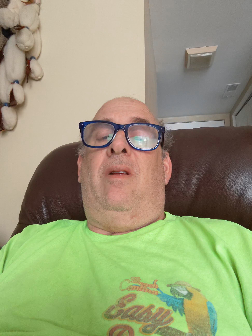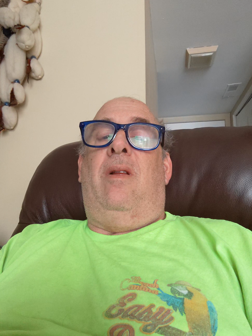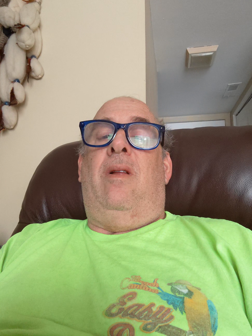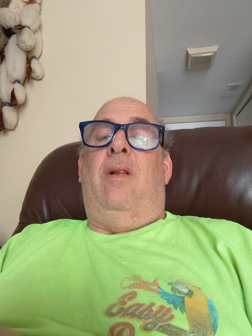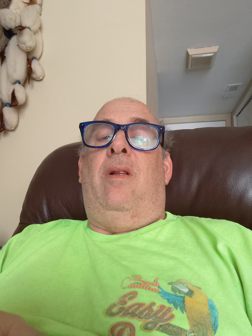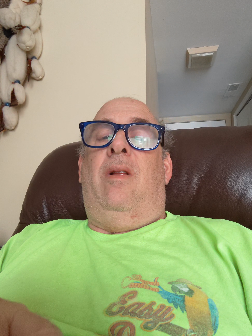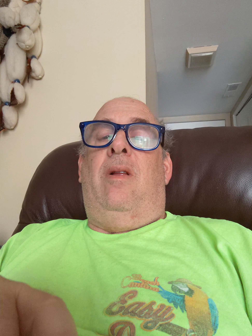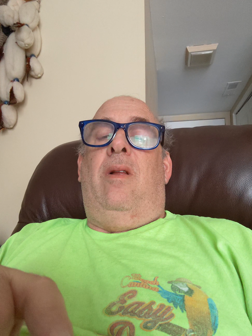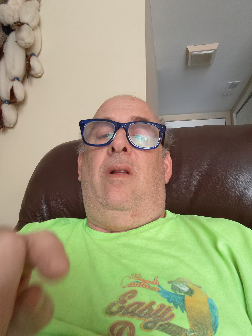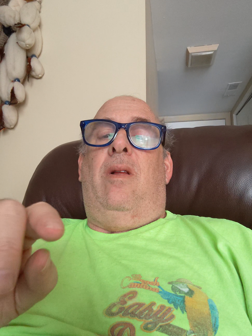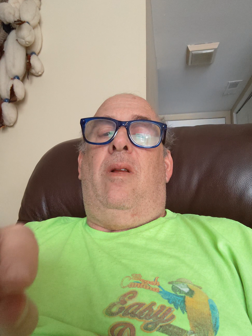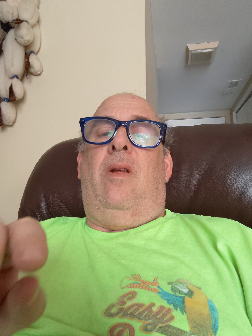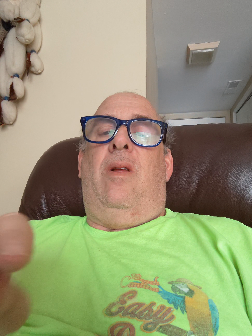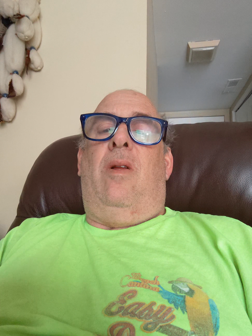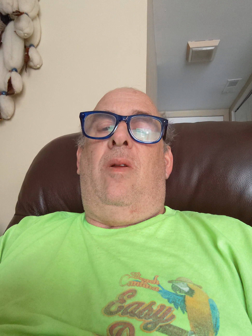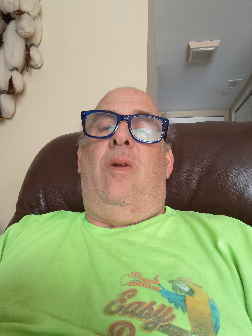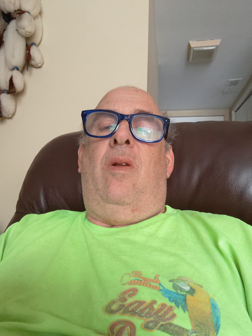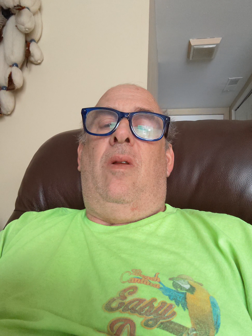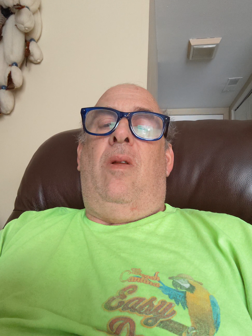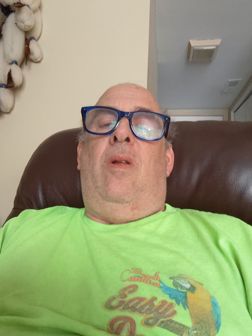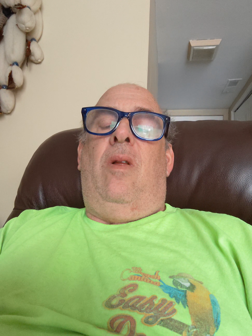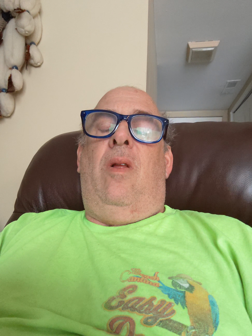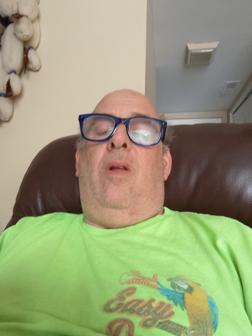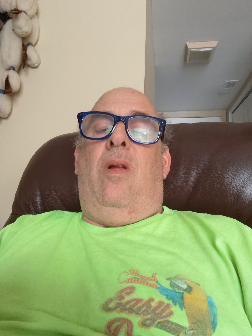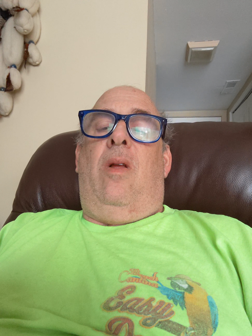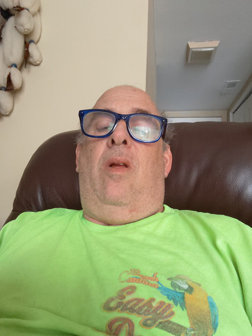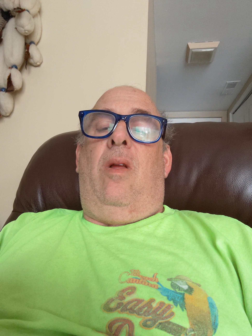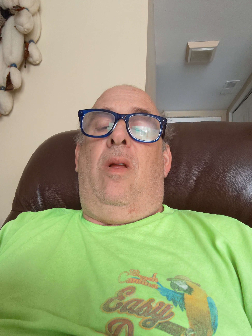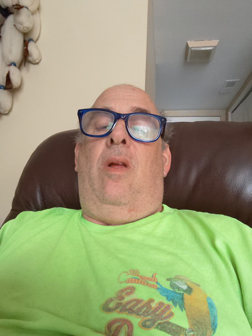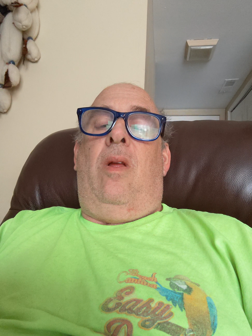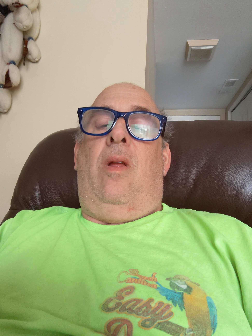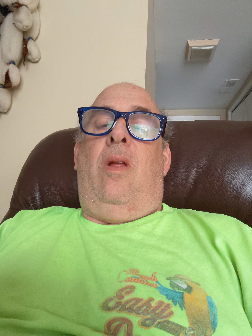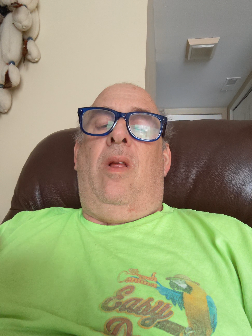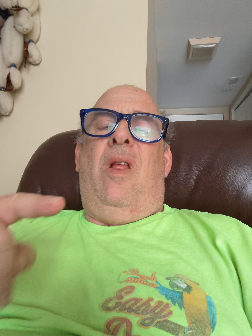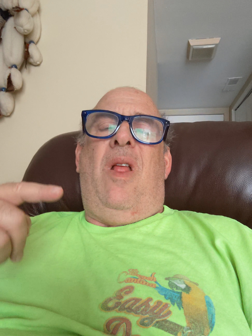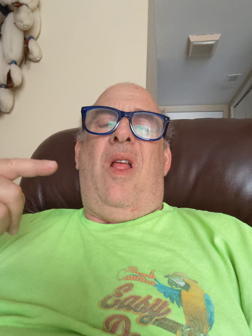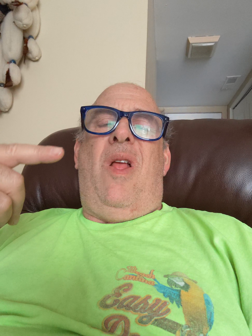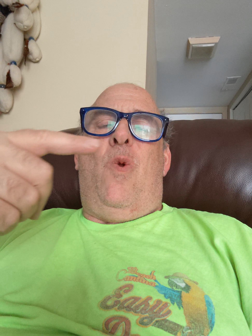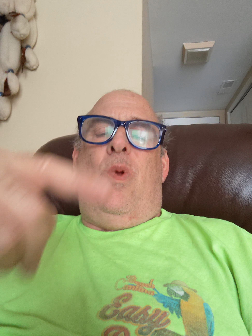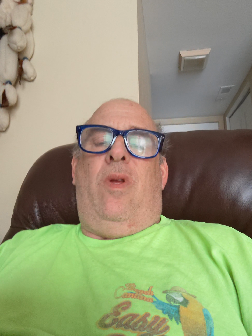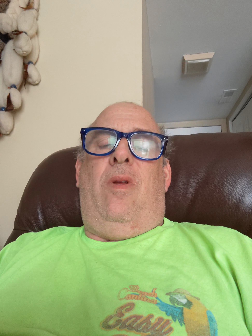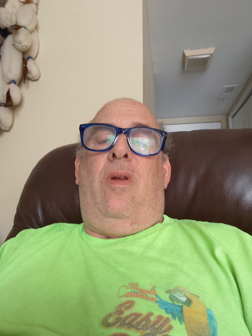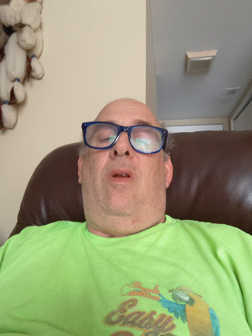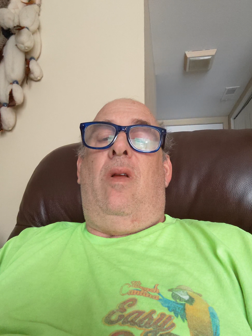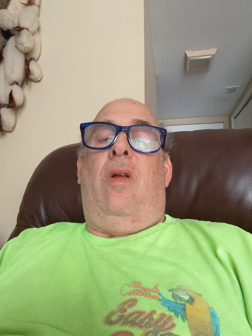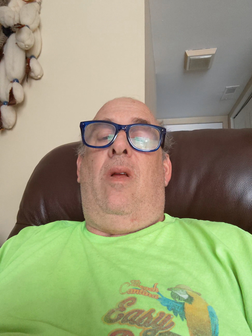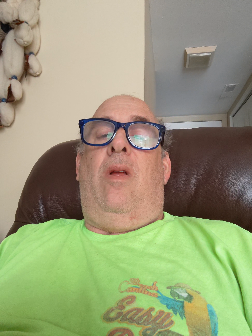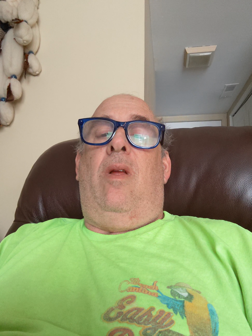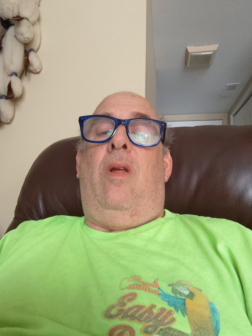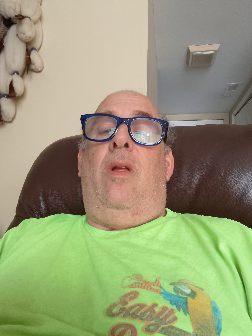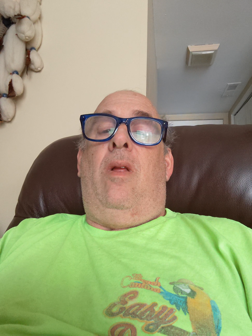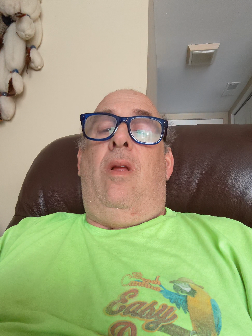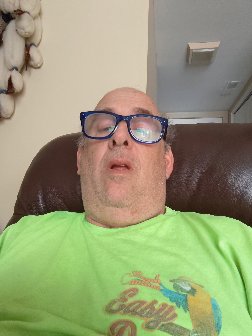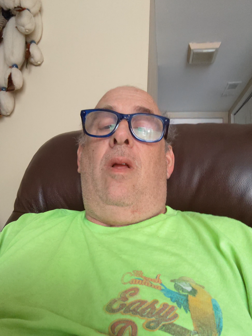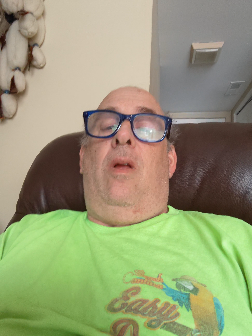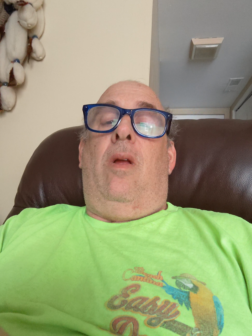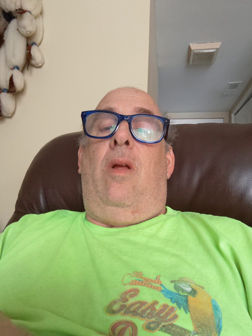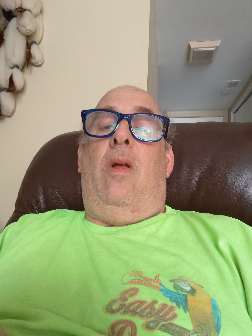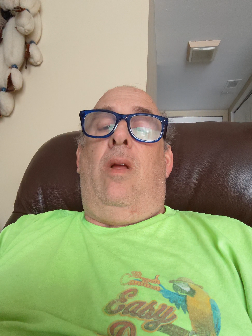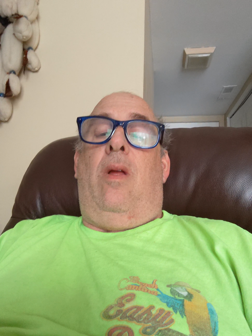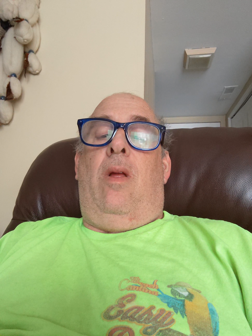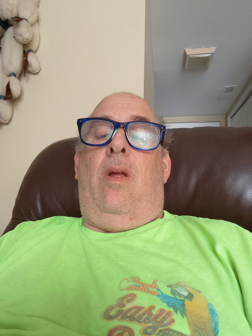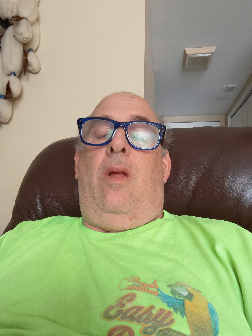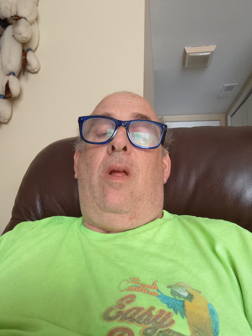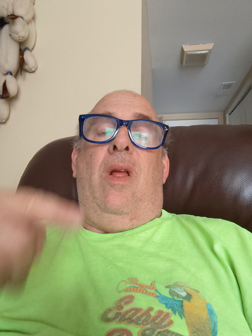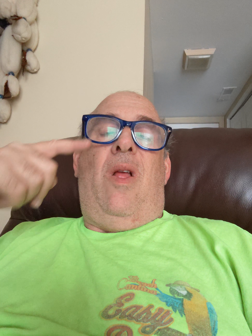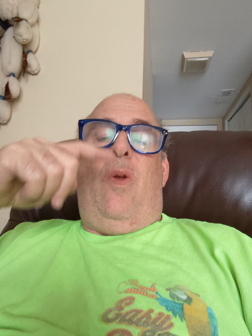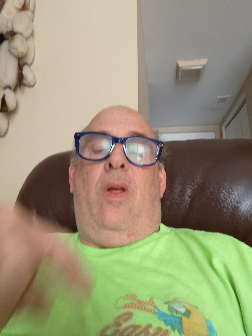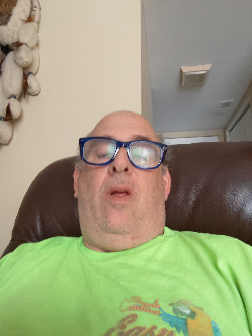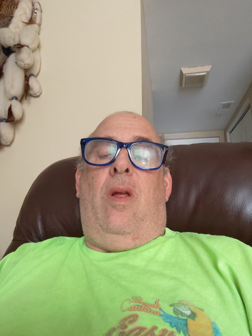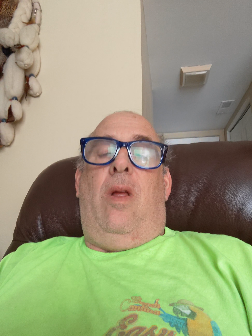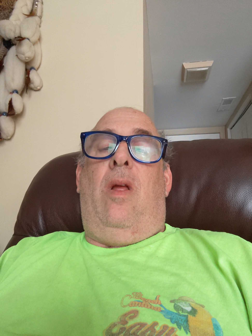owie